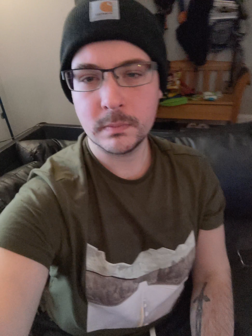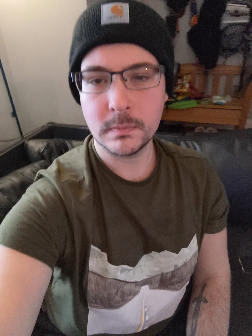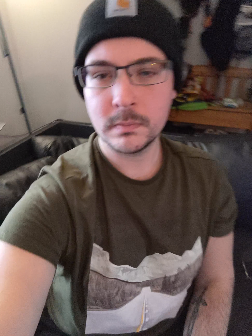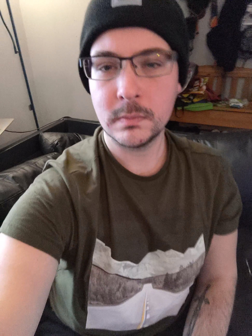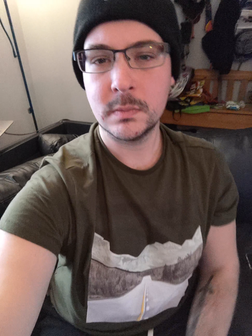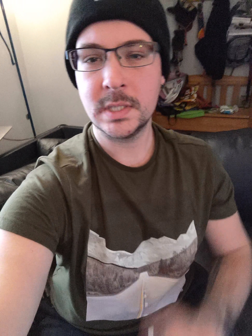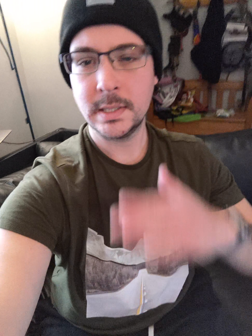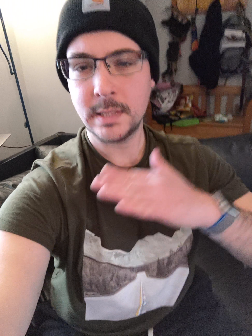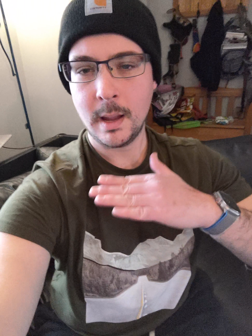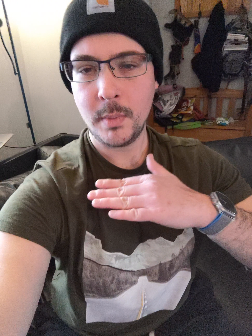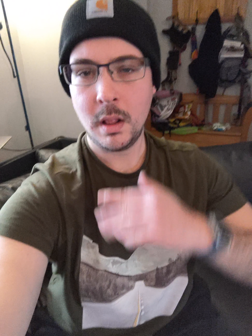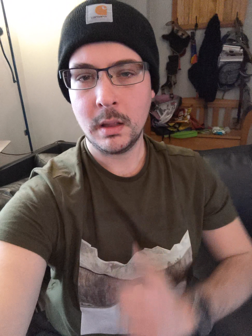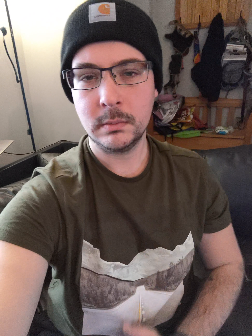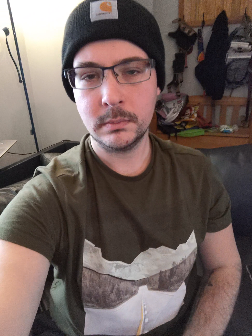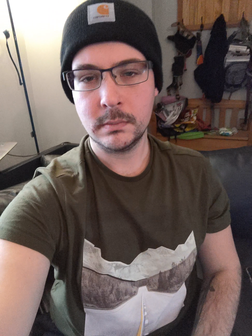table